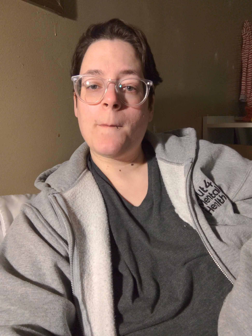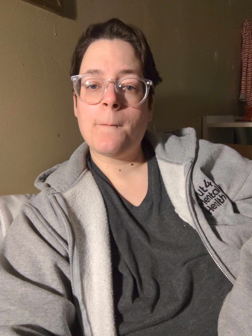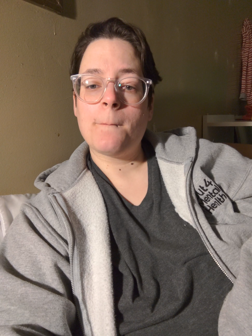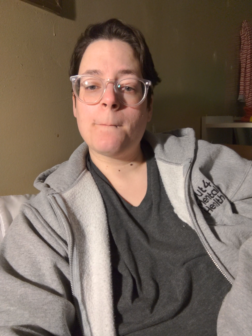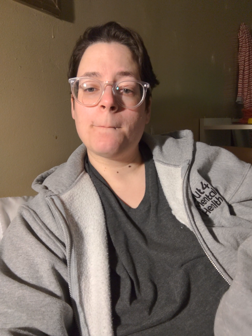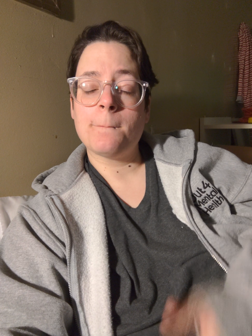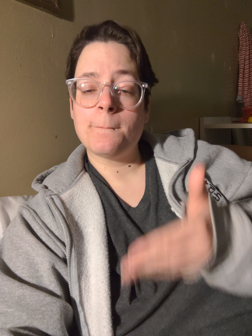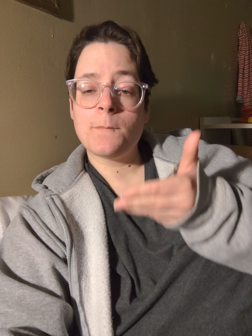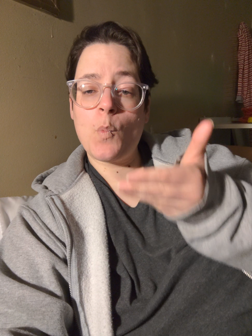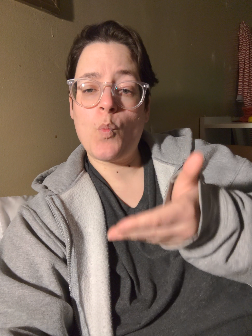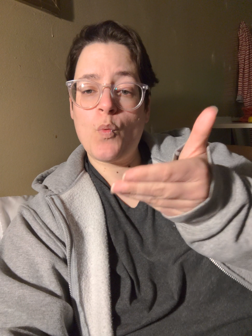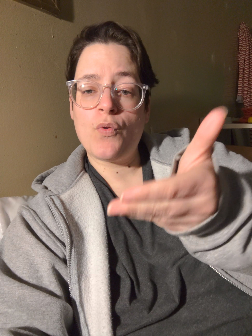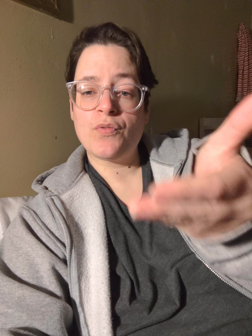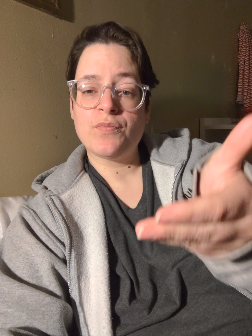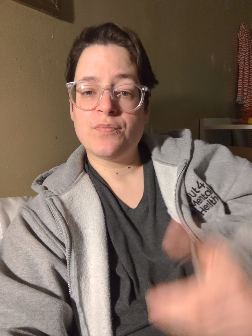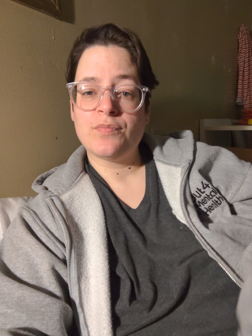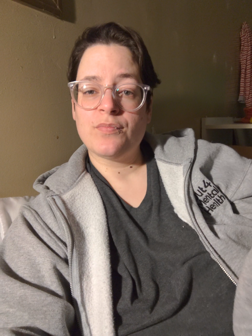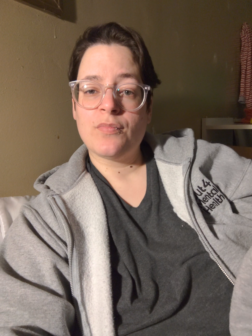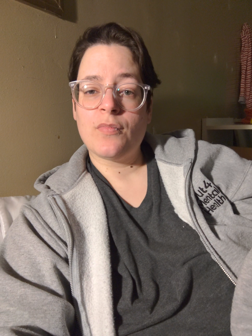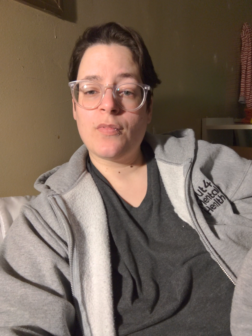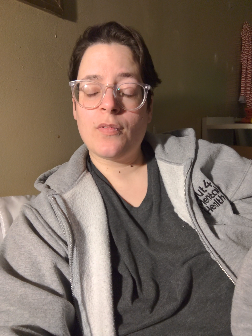boat